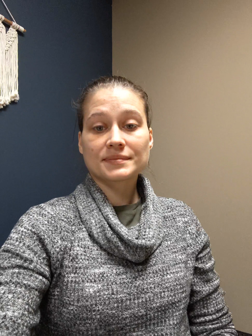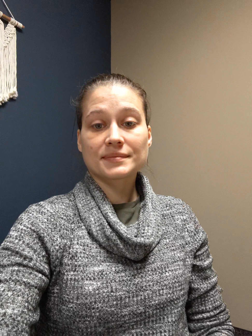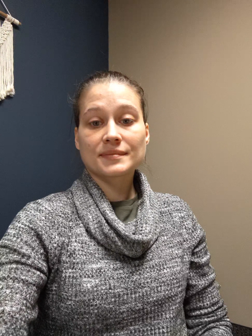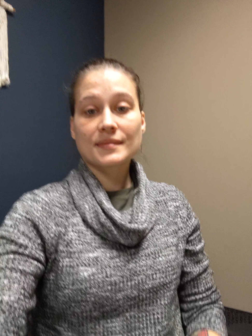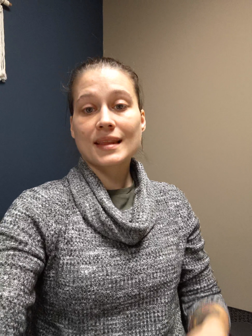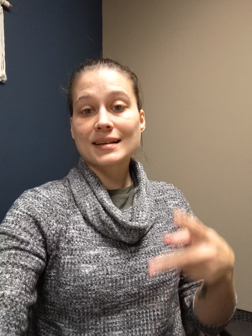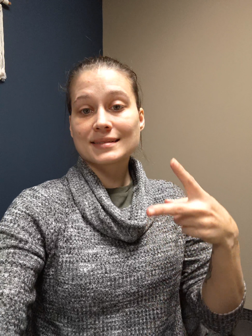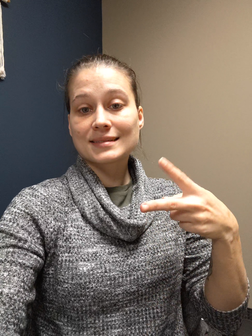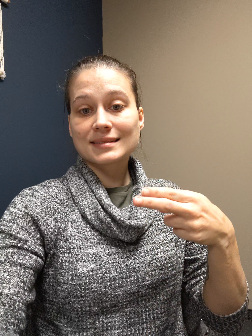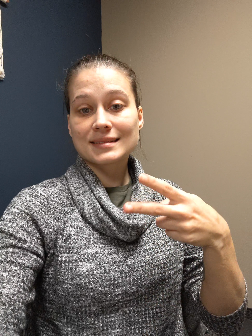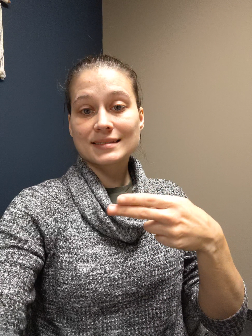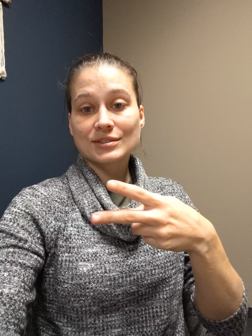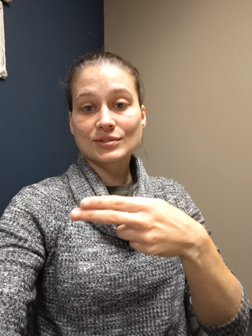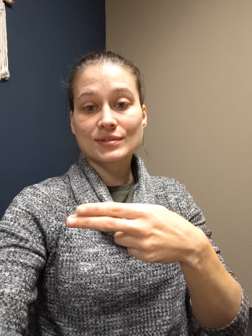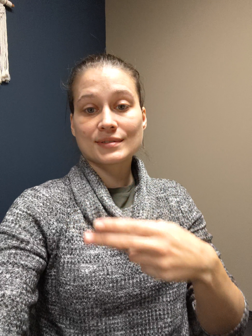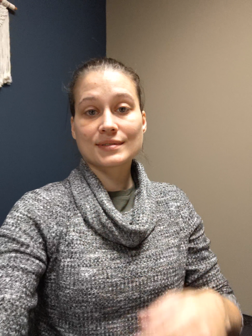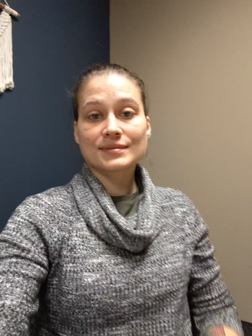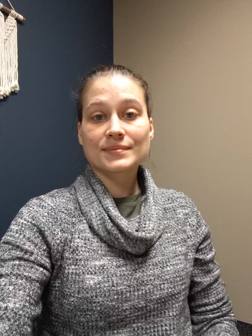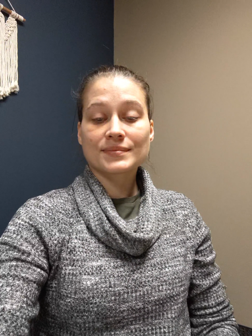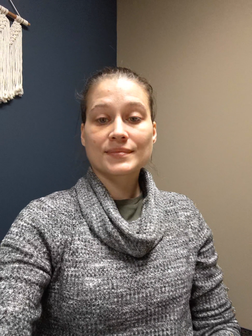scissors